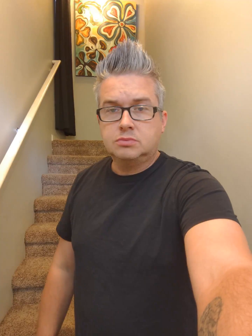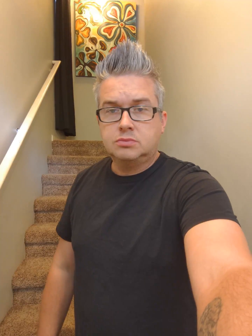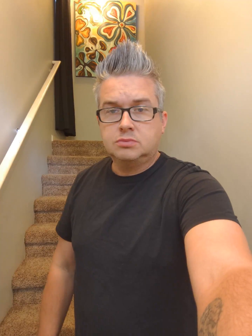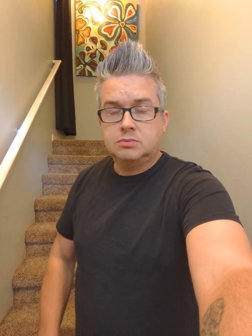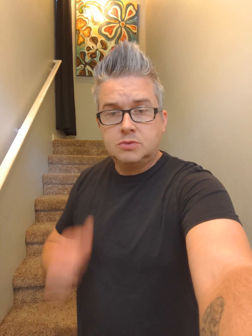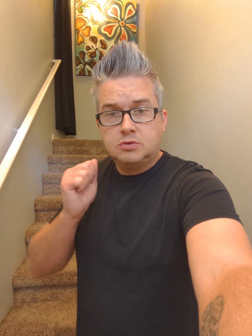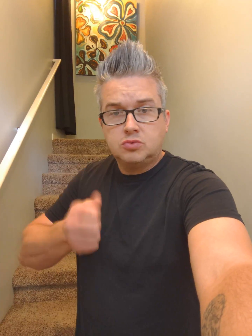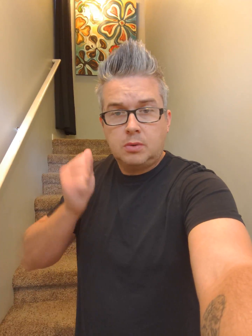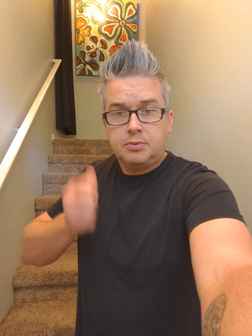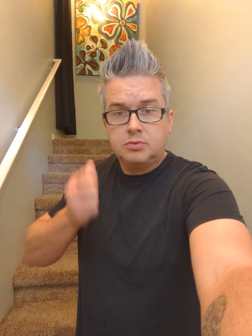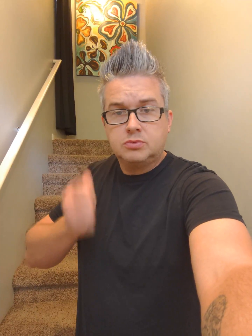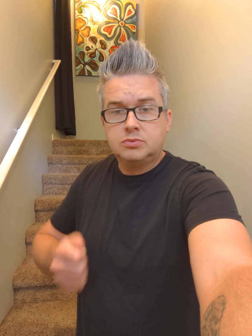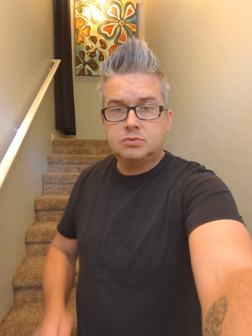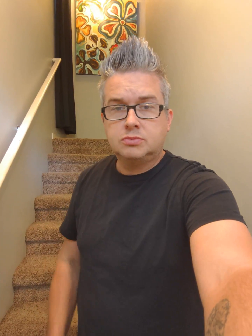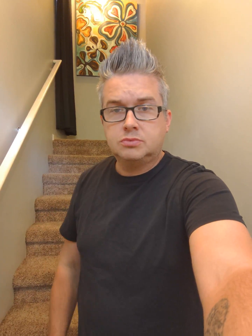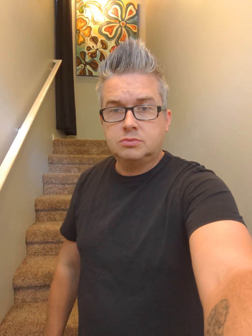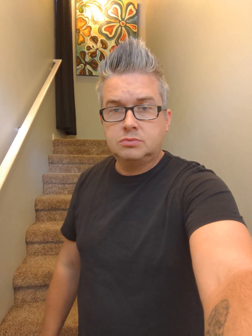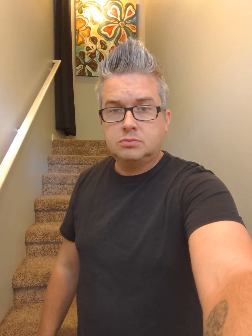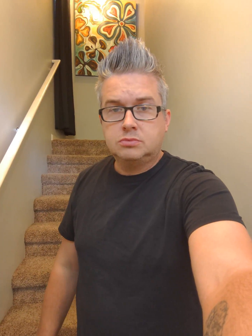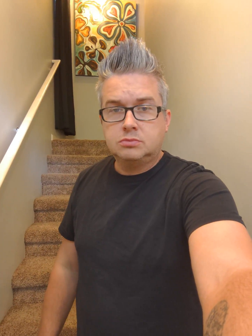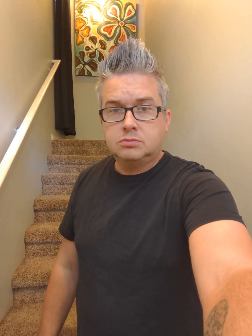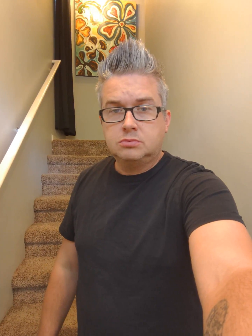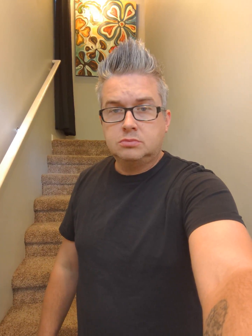hammer